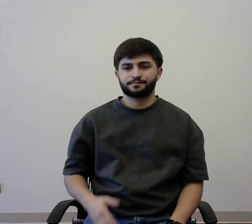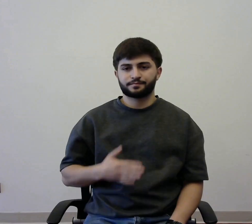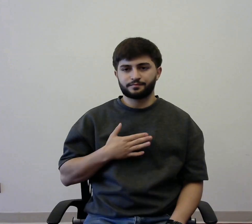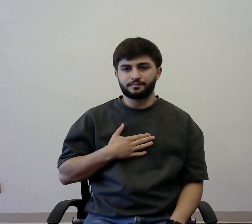mən